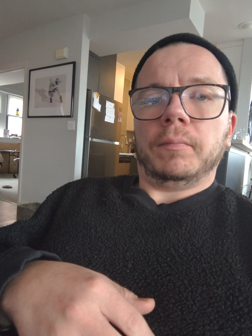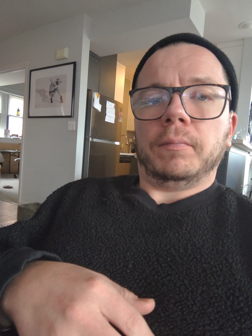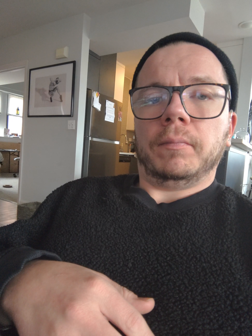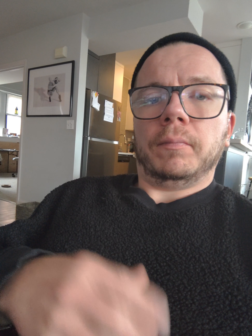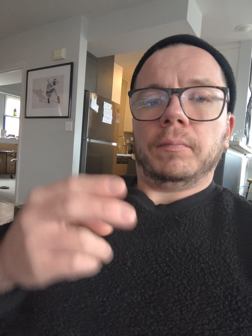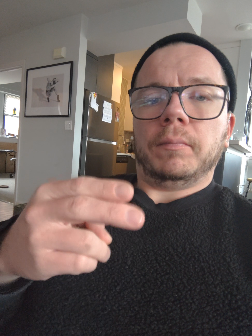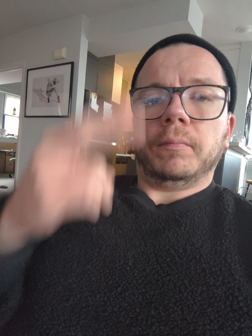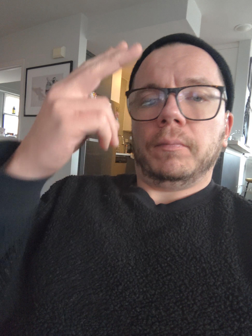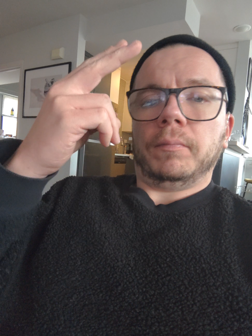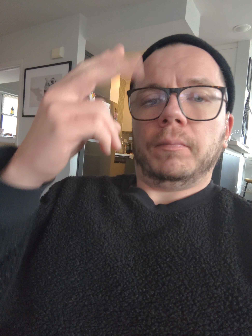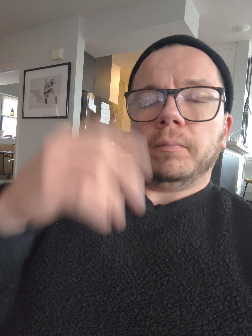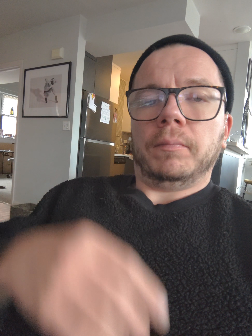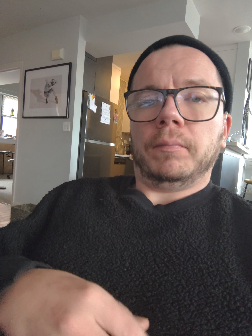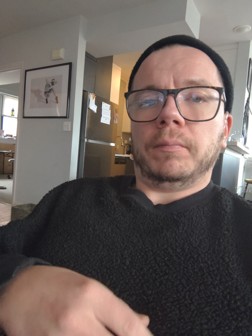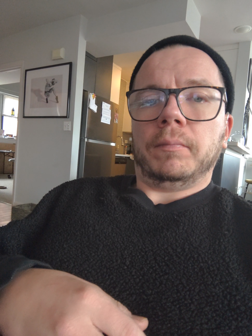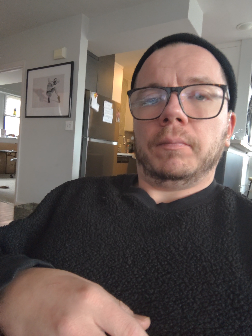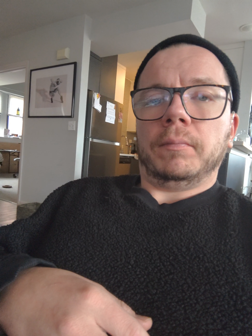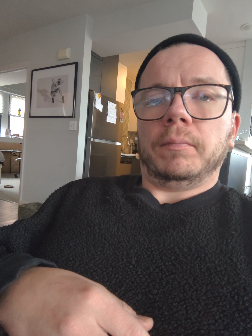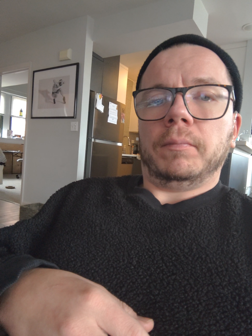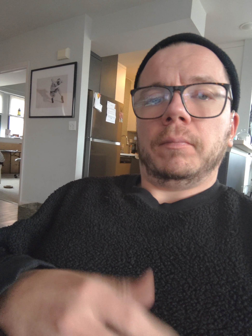high